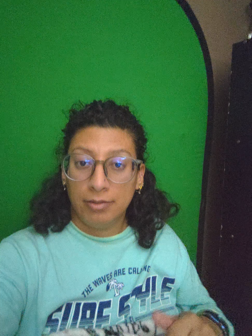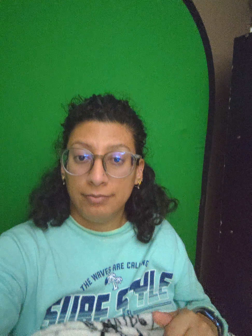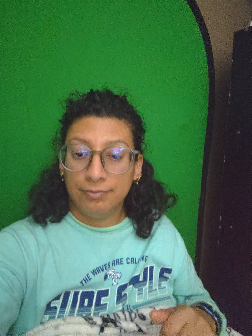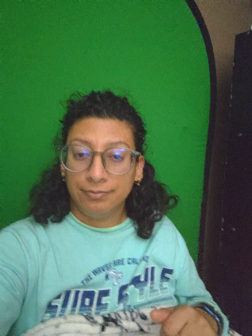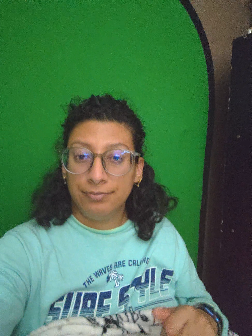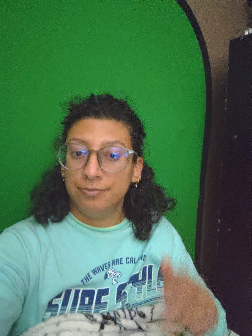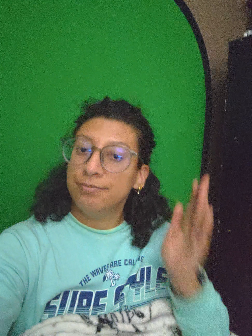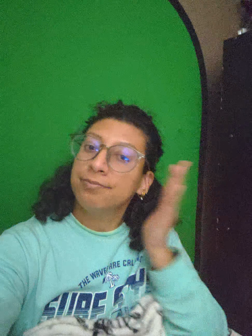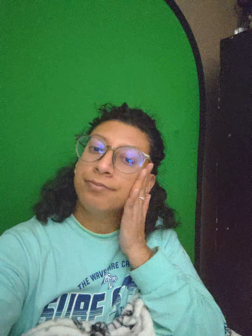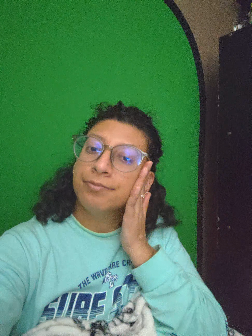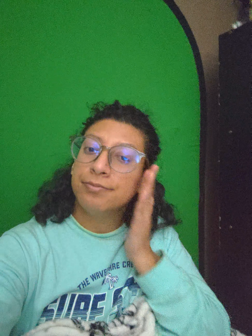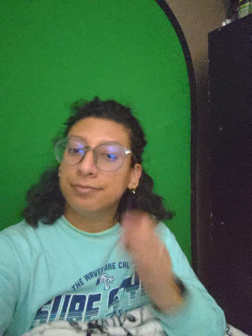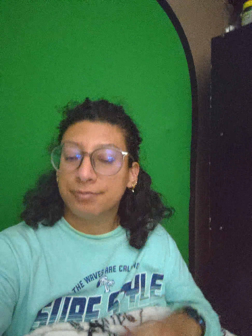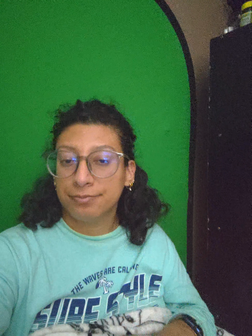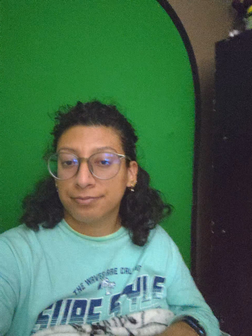bed